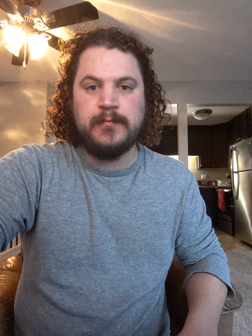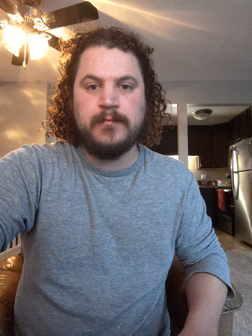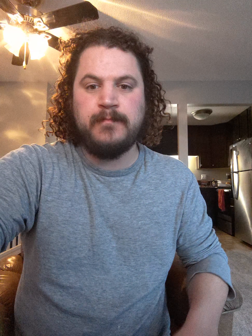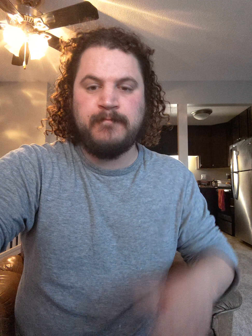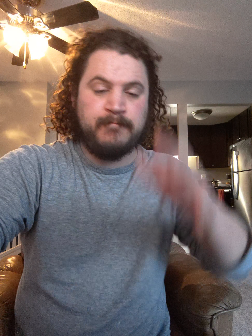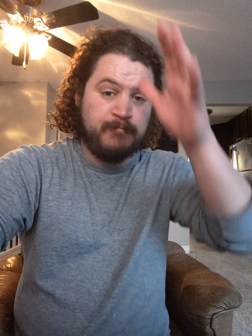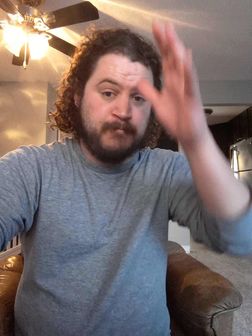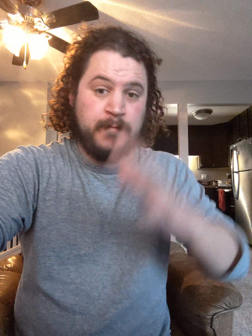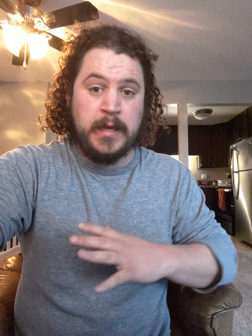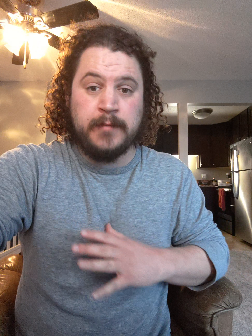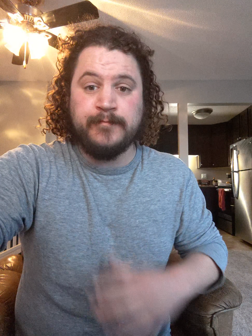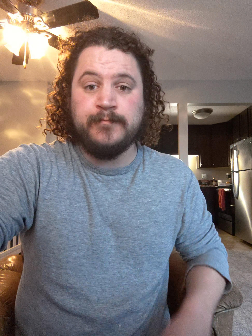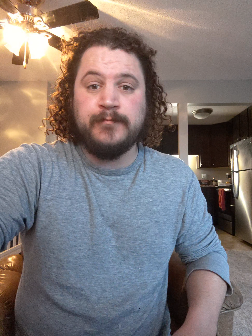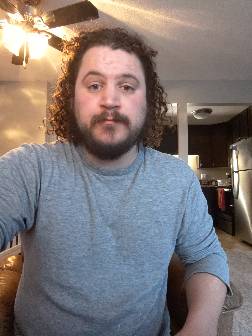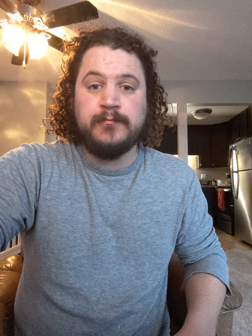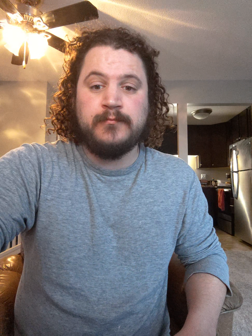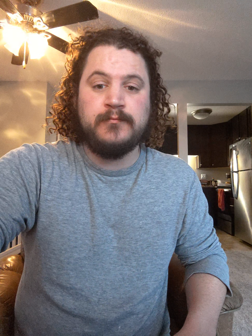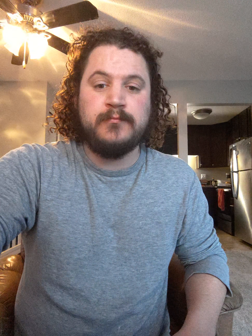man